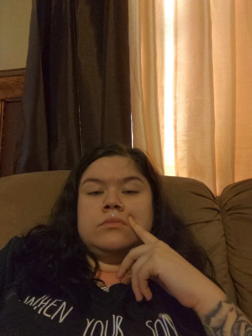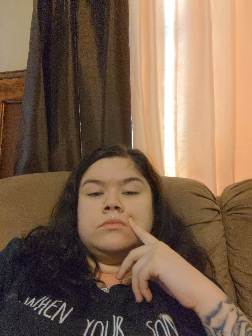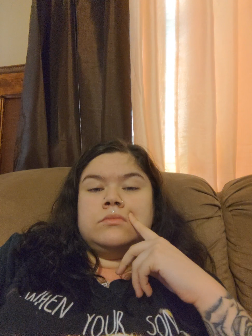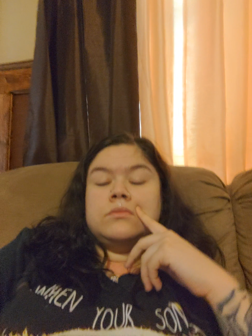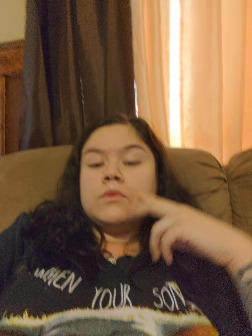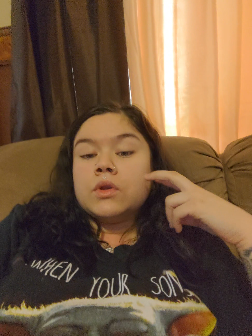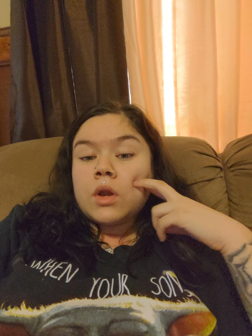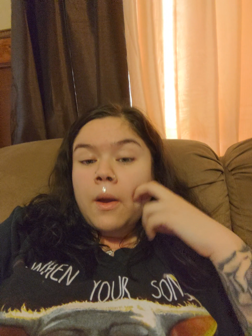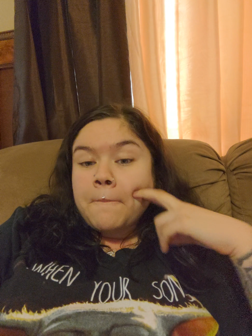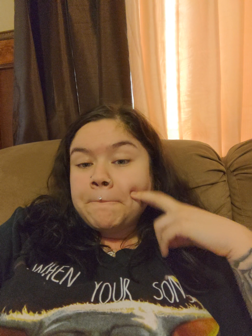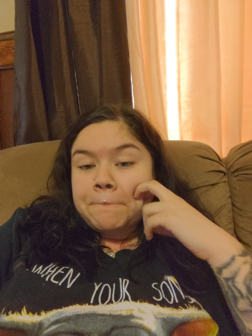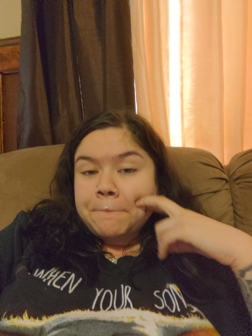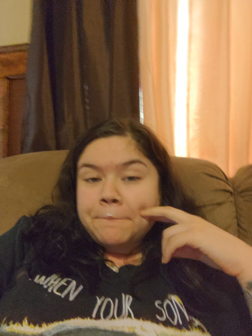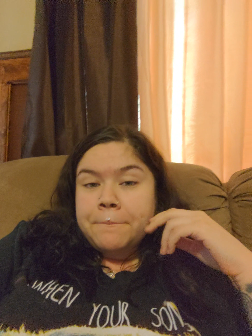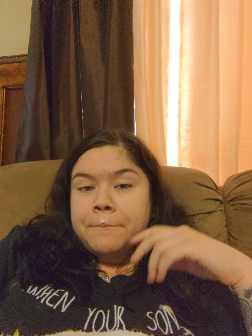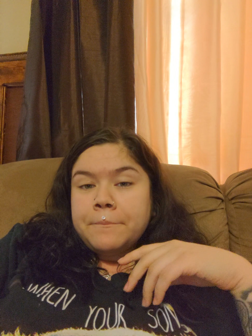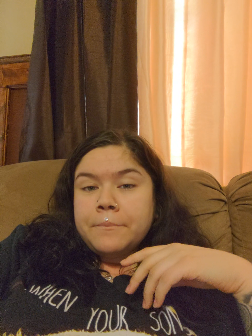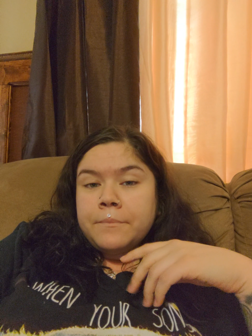gum